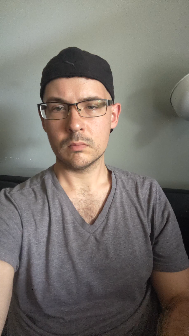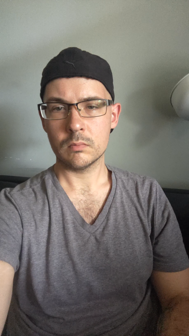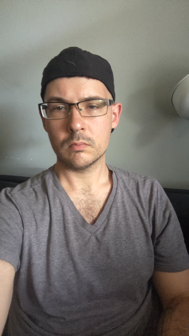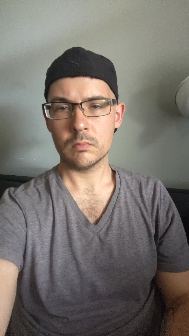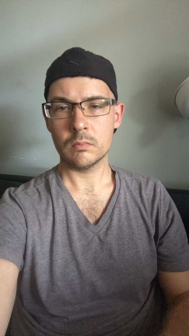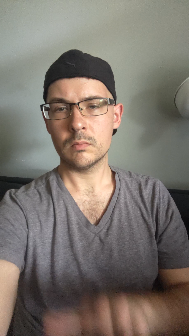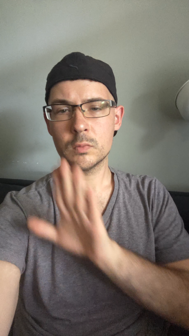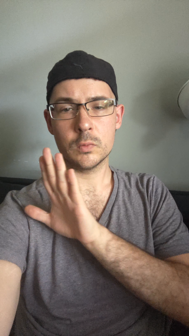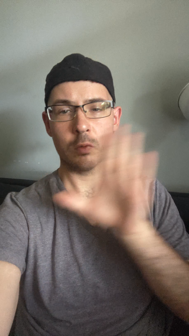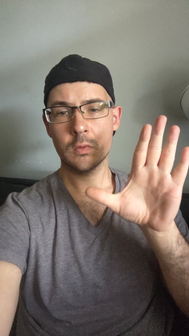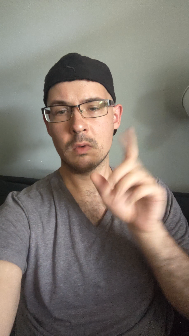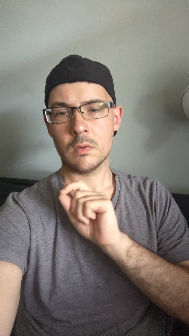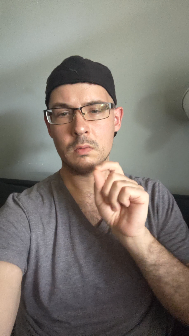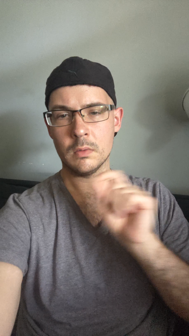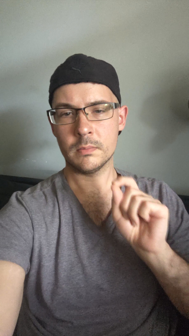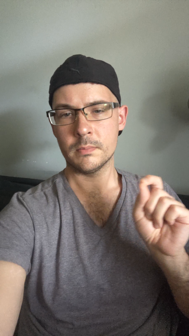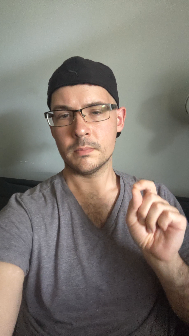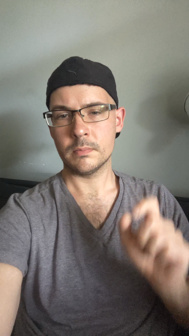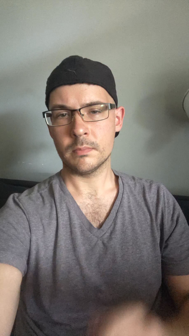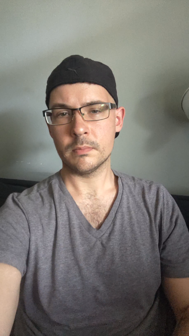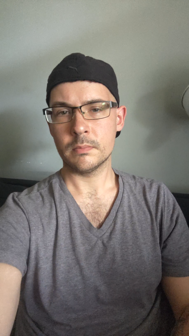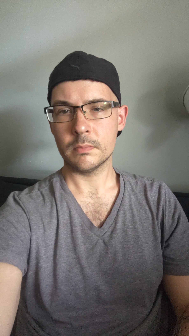chalk